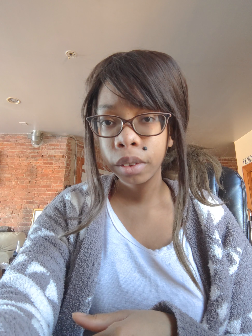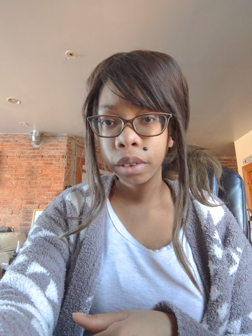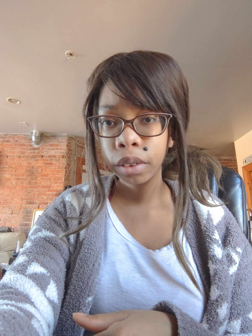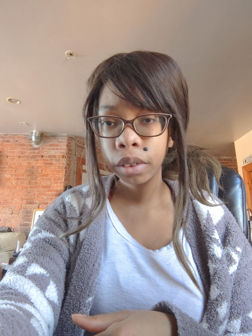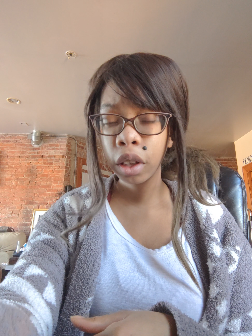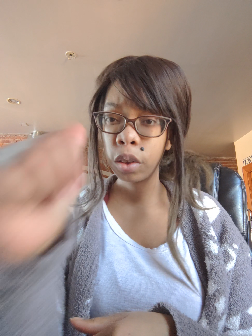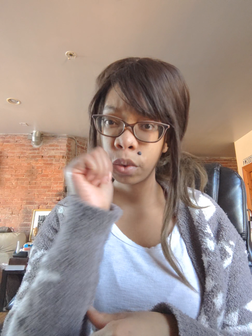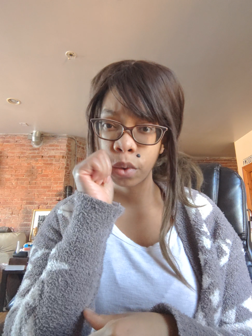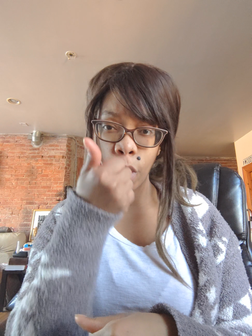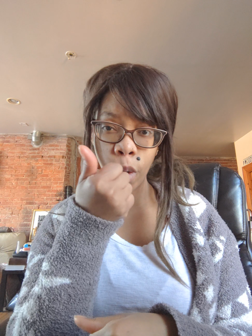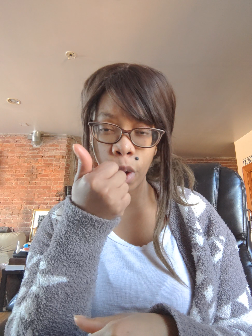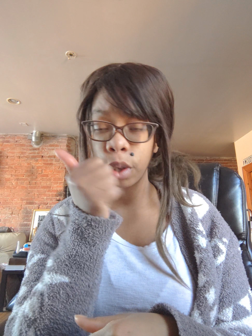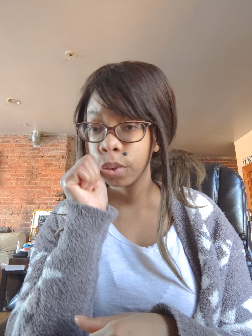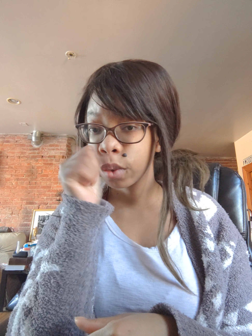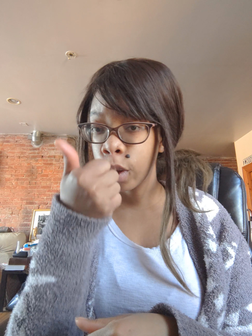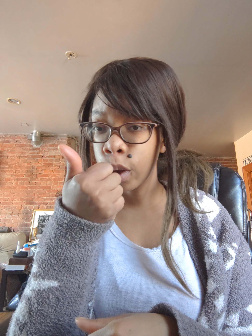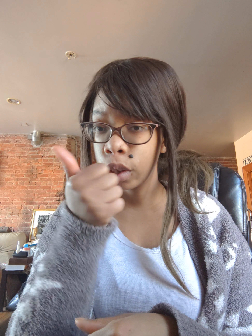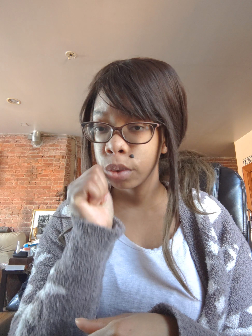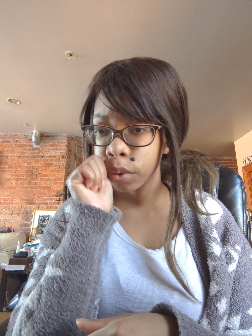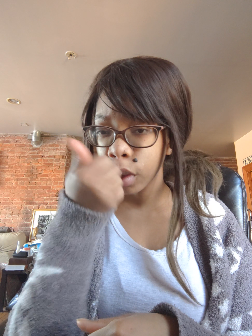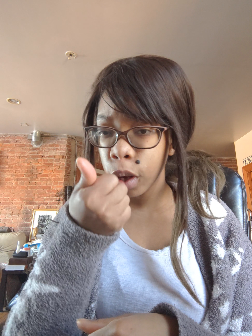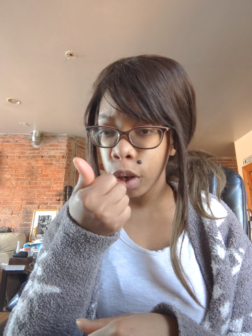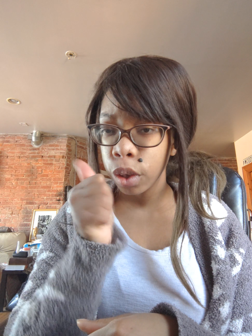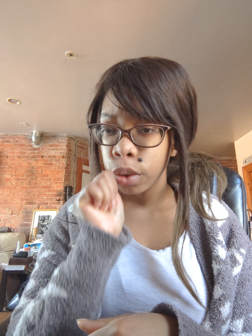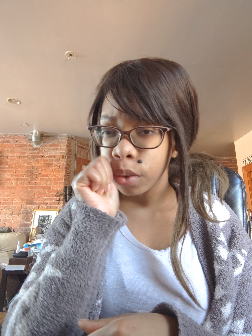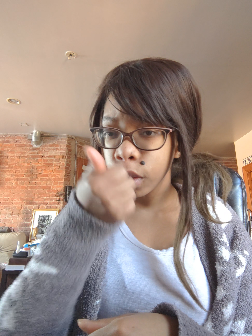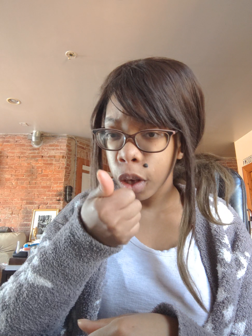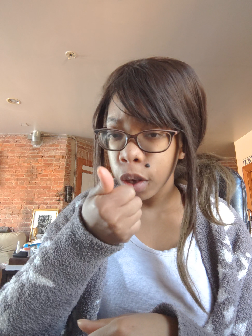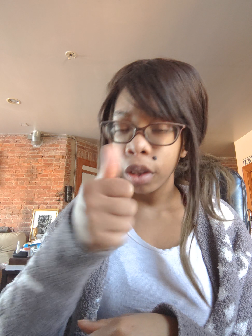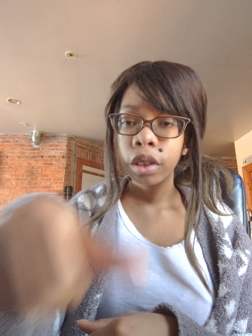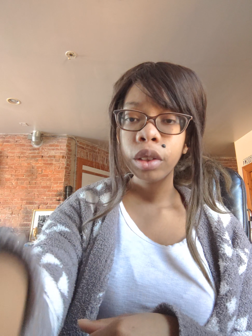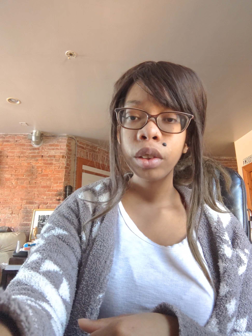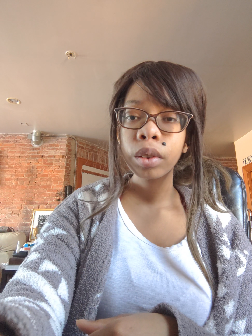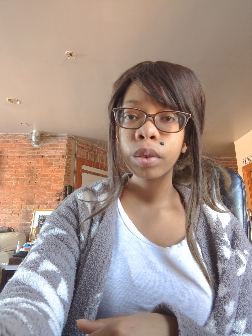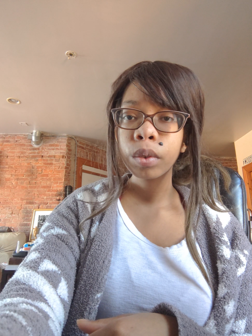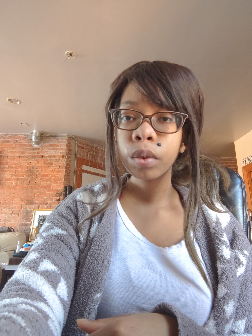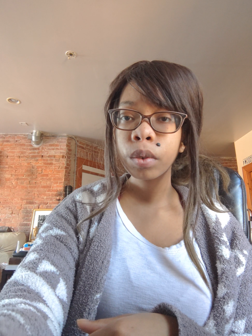tomorrow